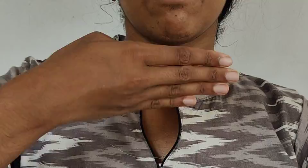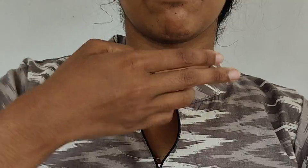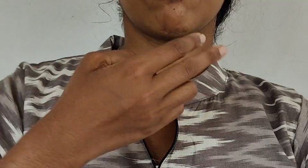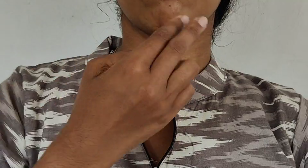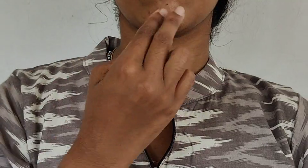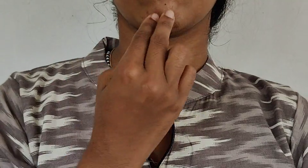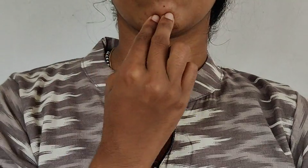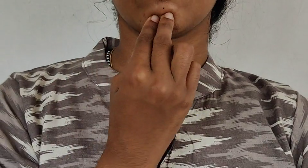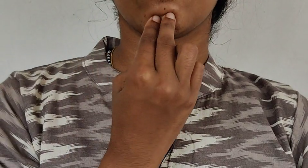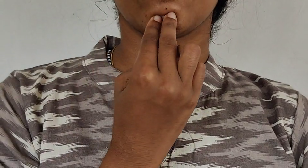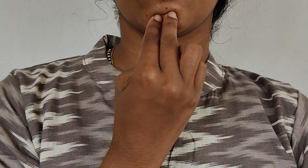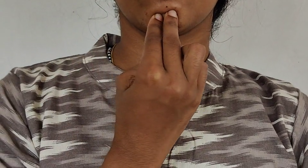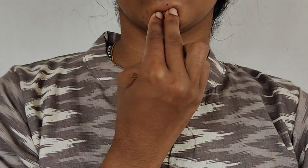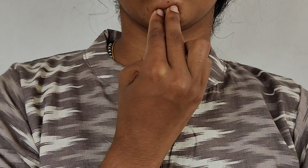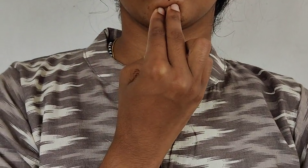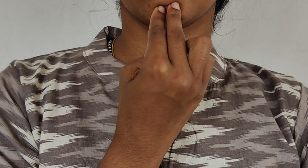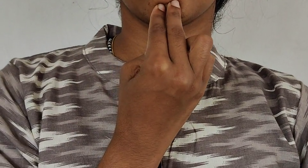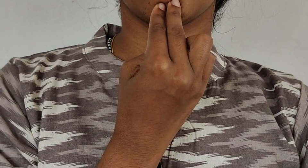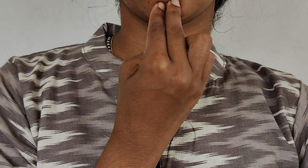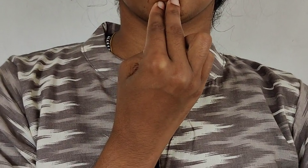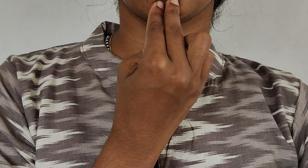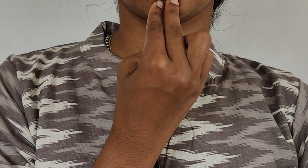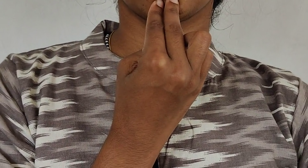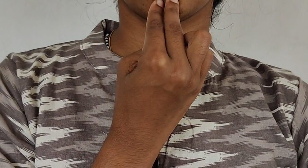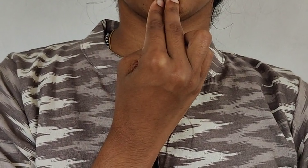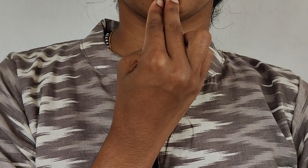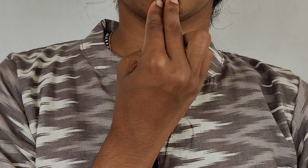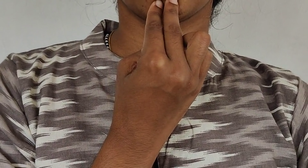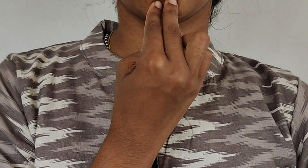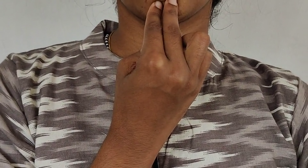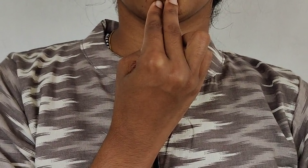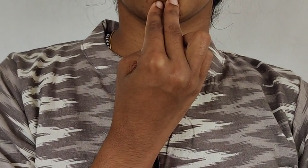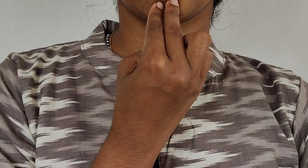അഃ